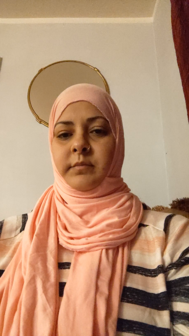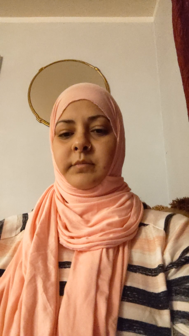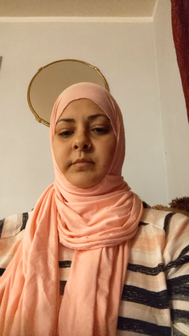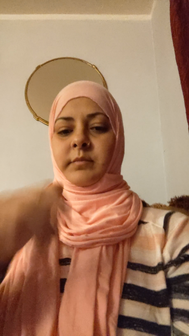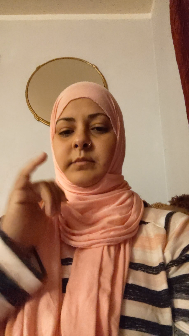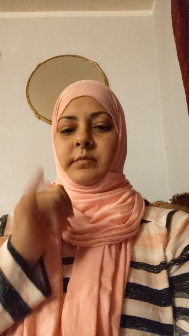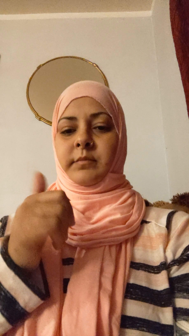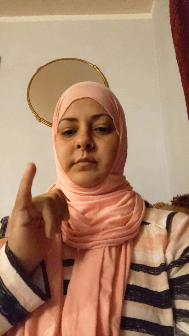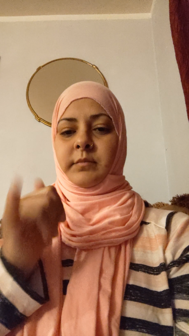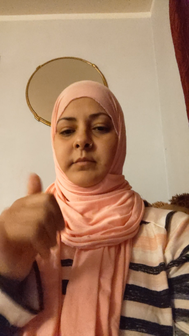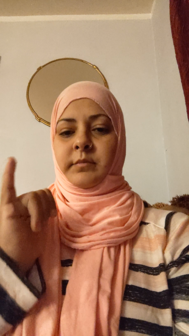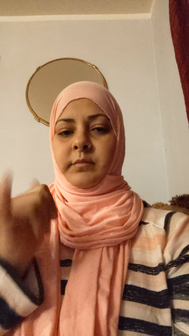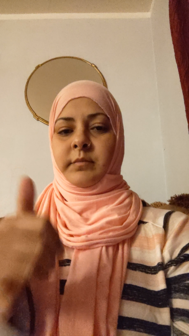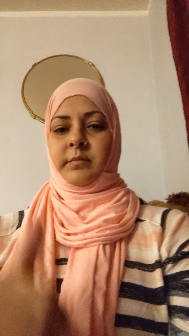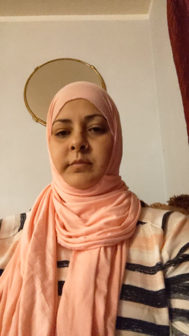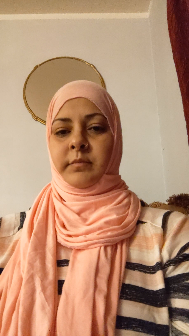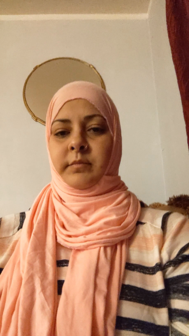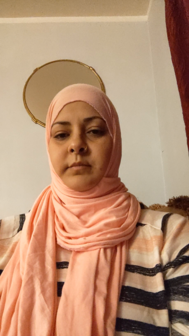rocking chair